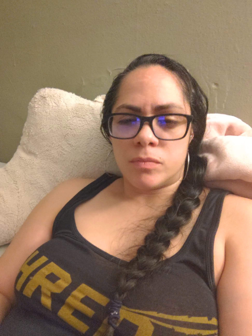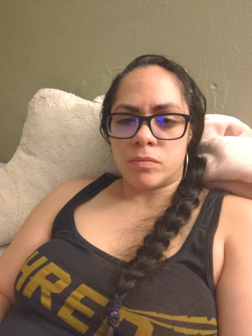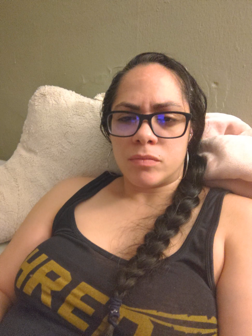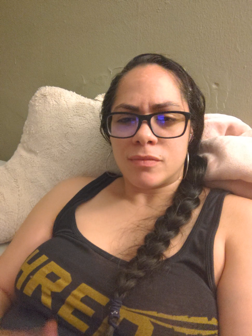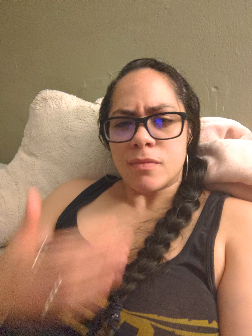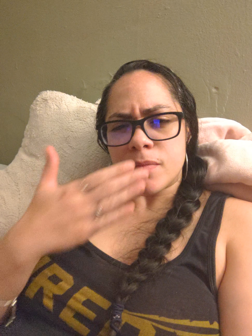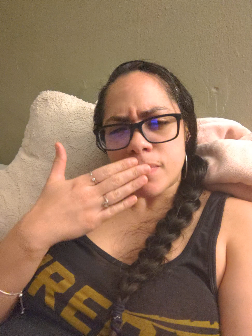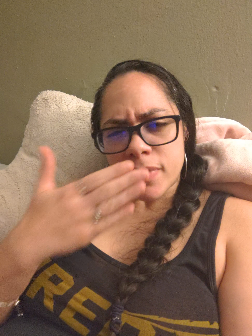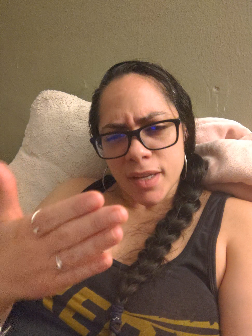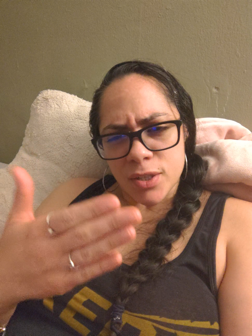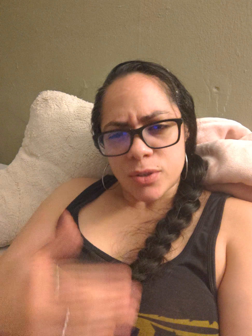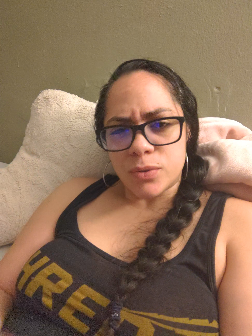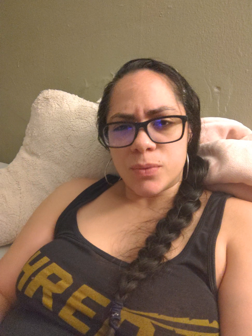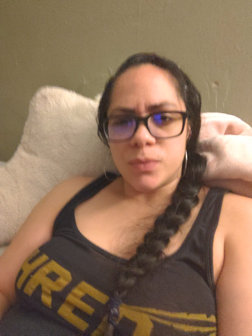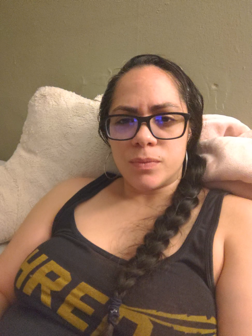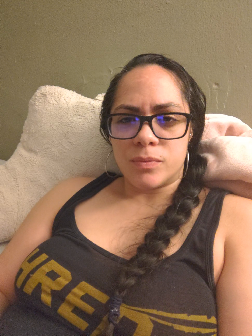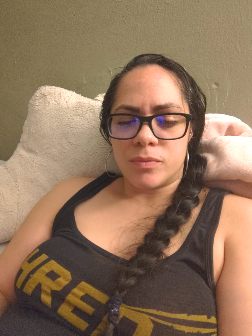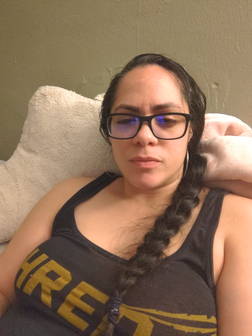thank you